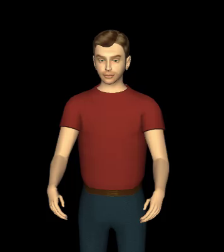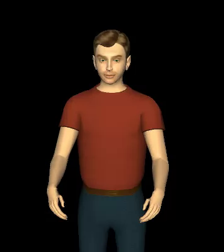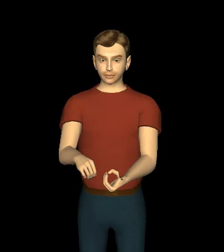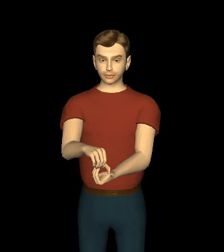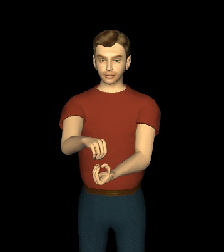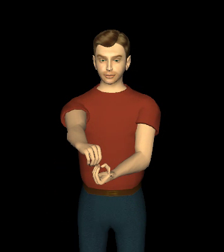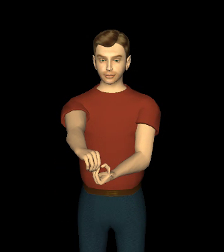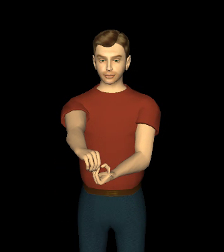مراسل